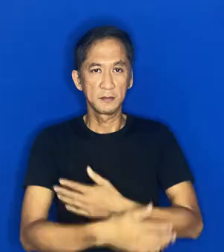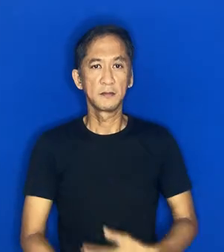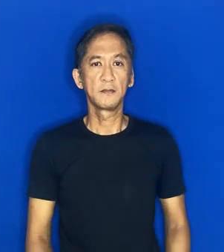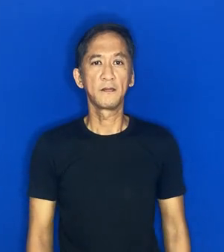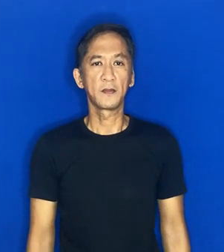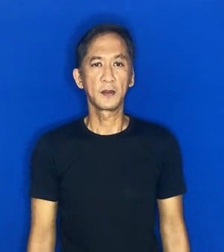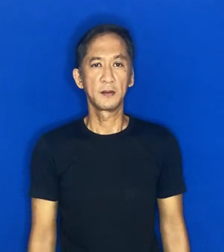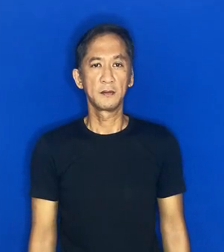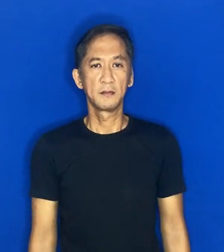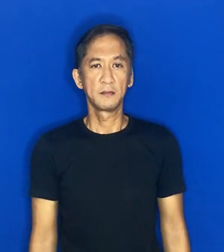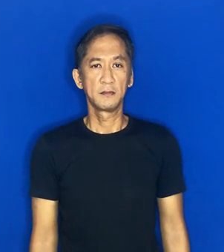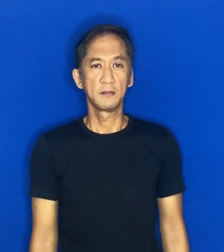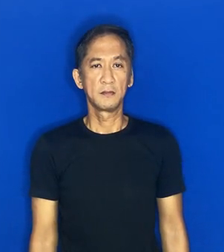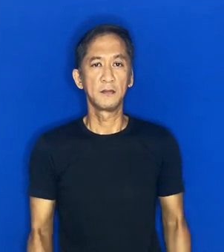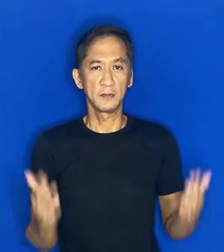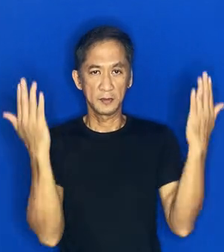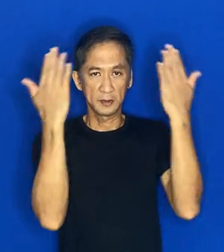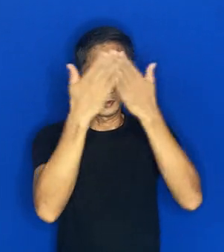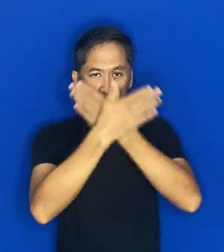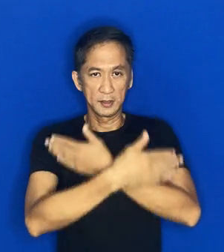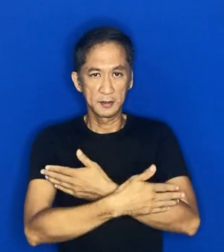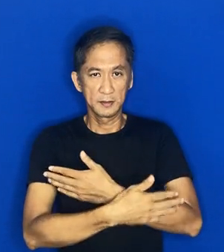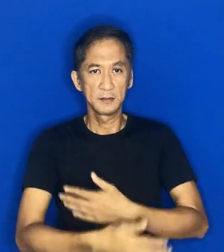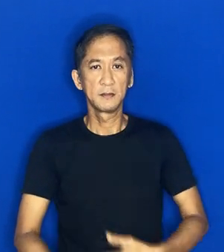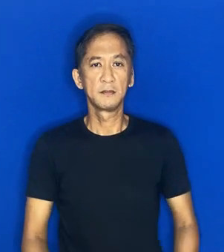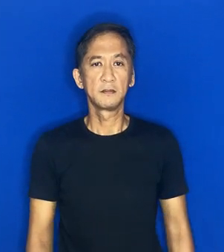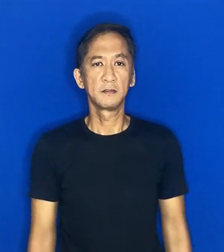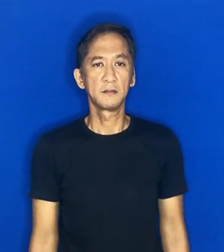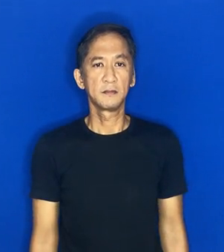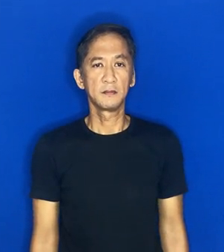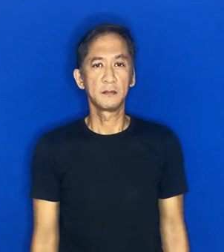dark